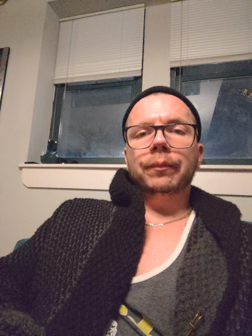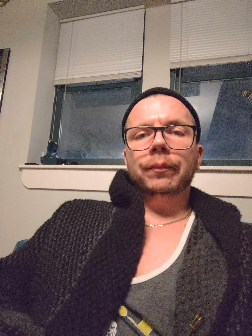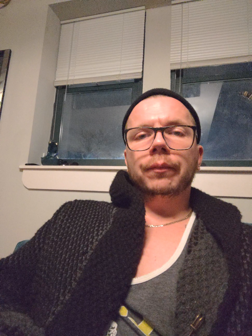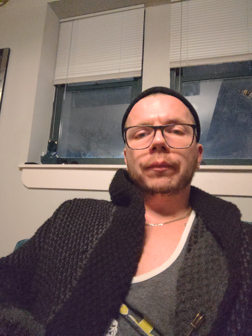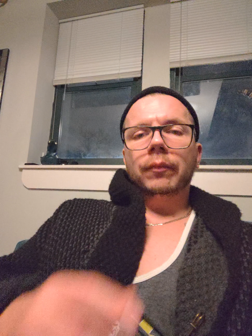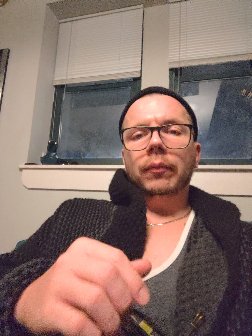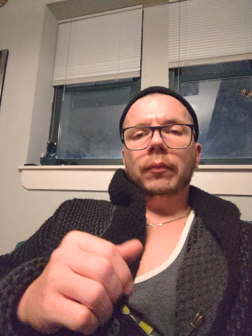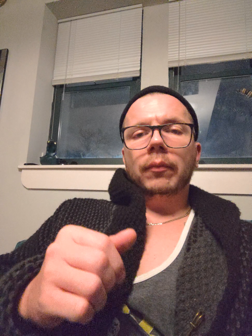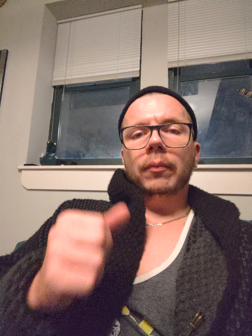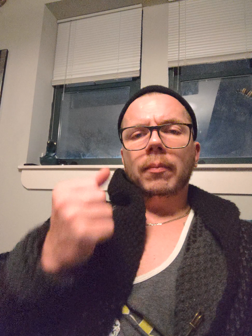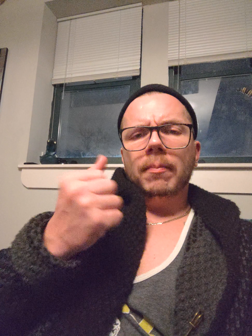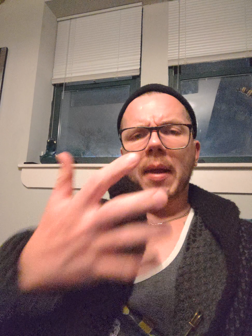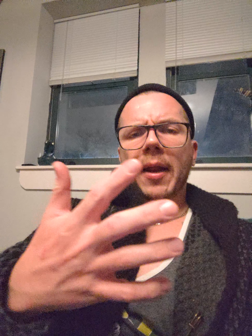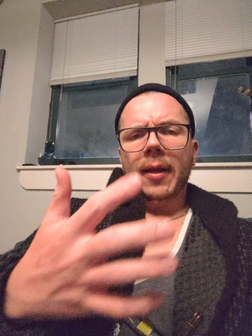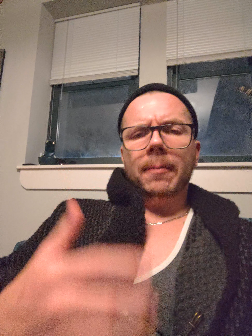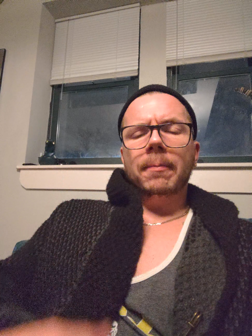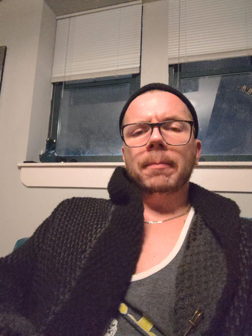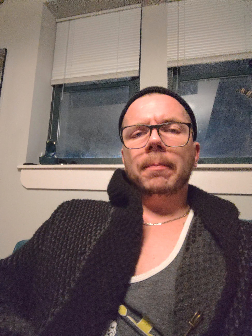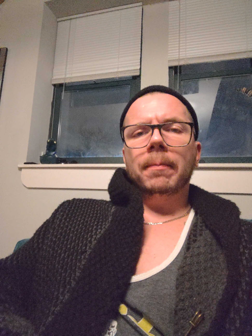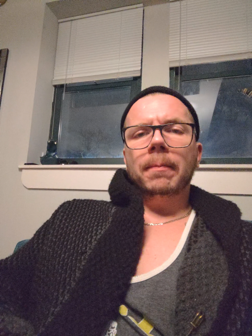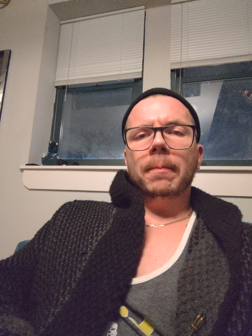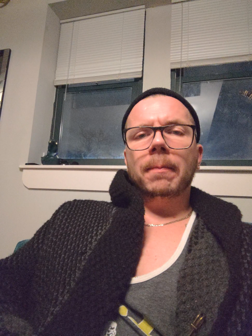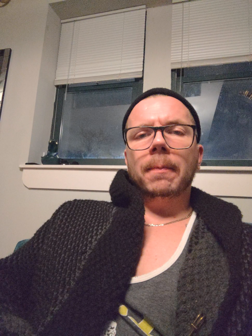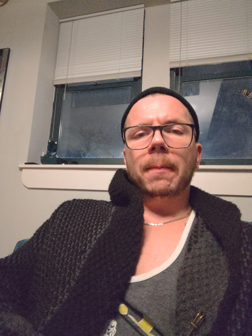many